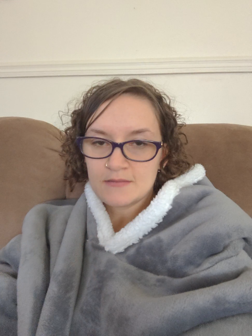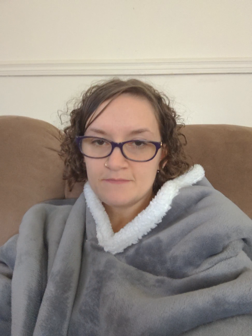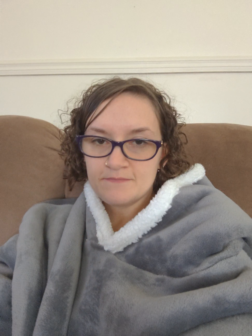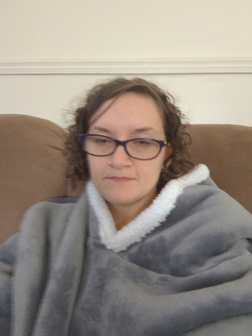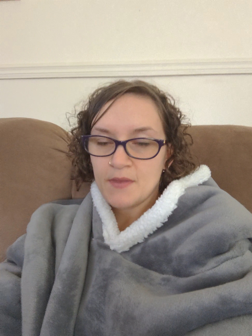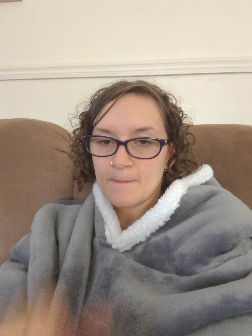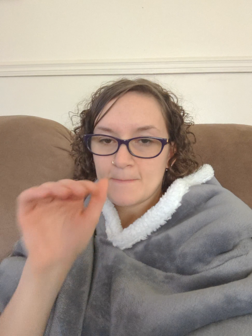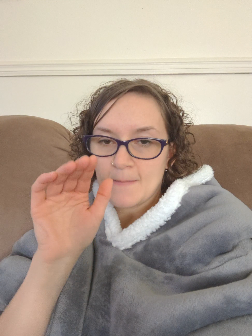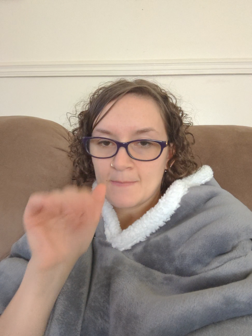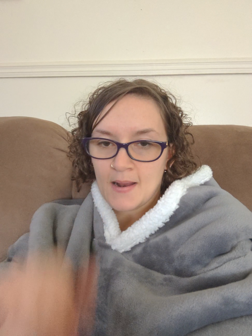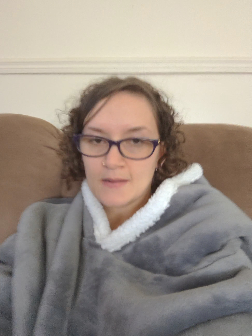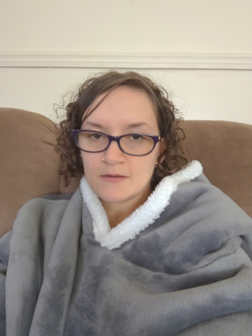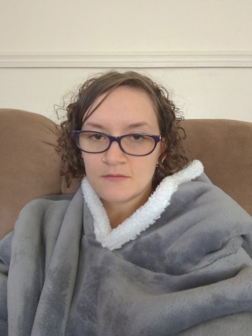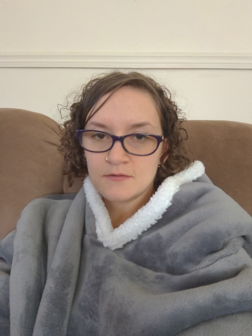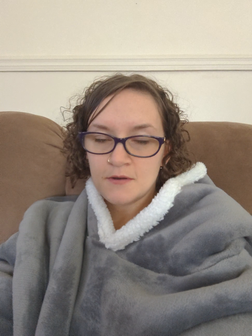bye